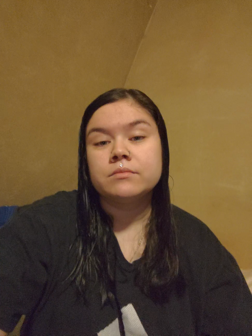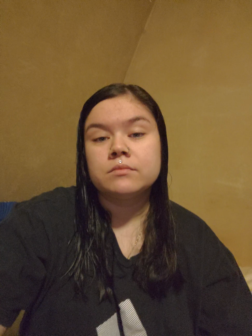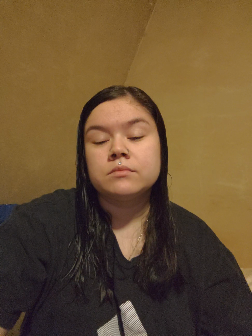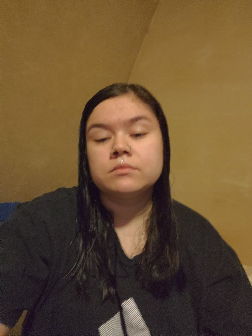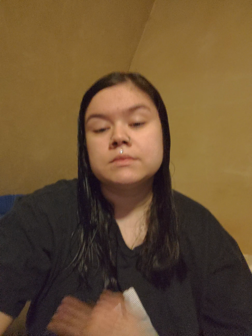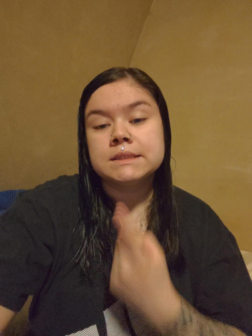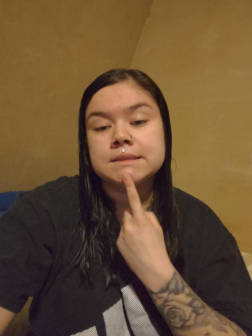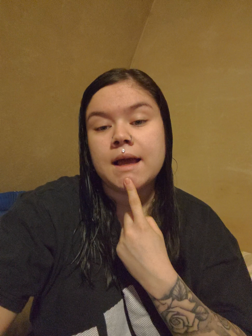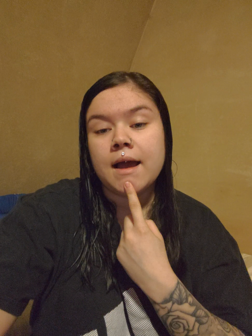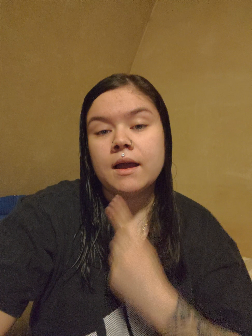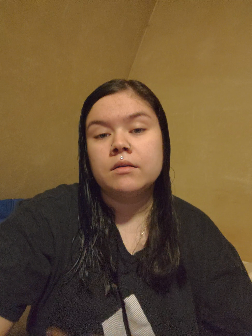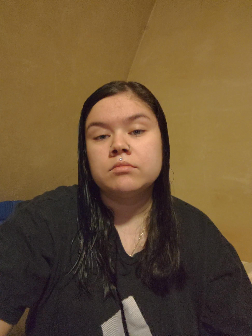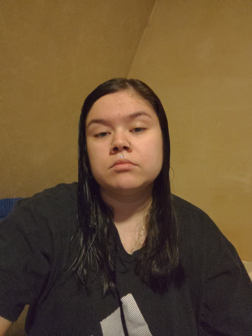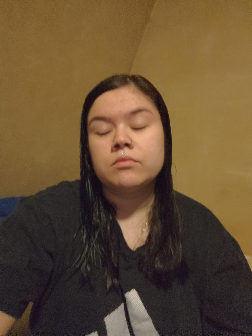say